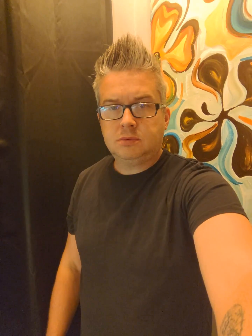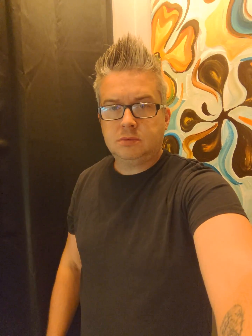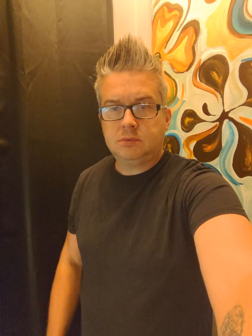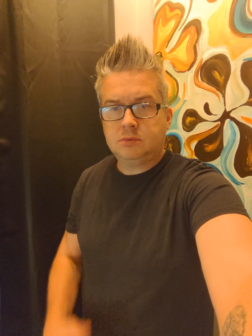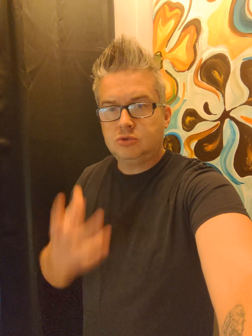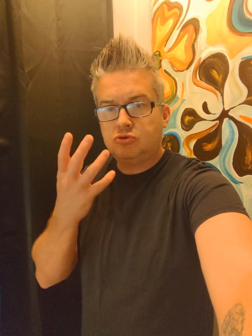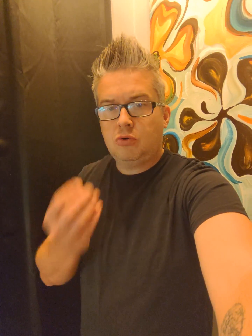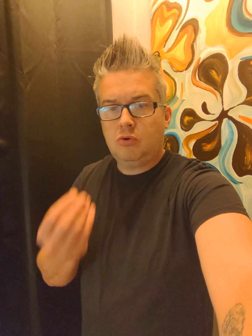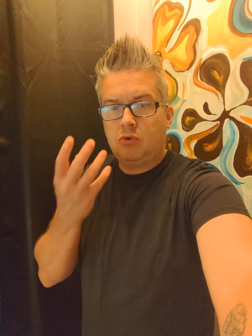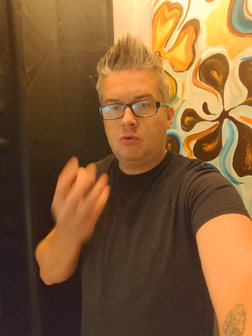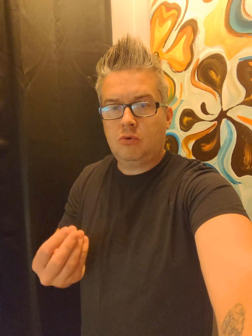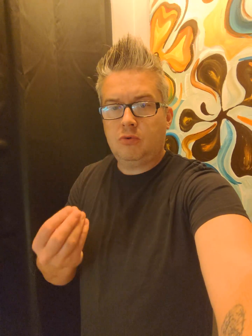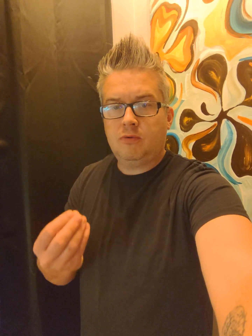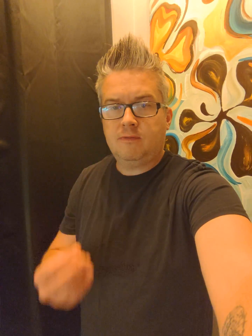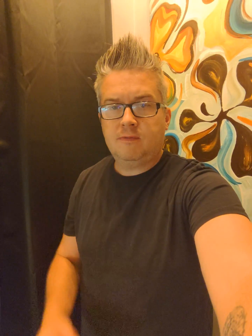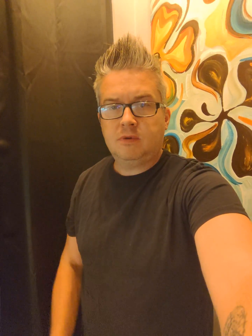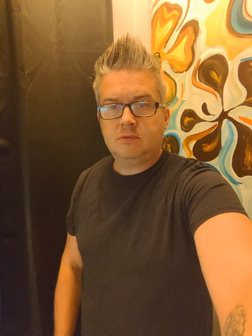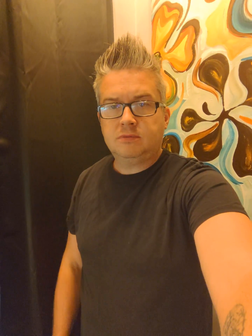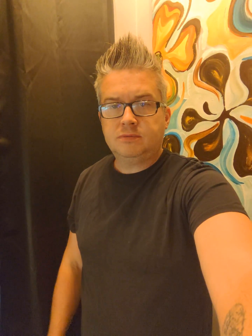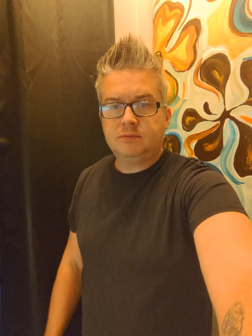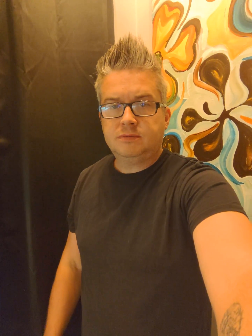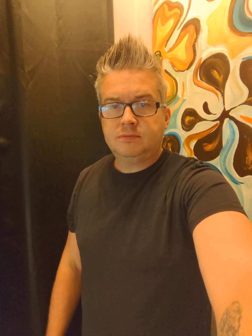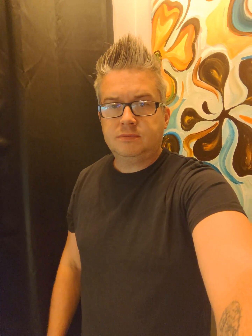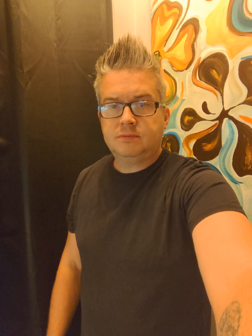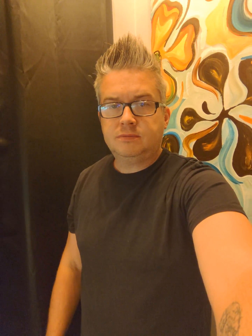gentle